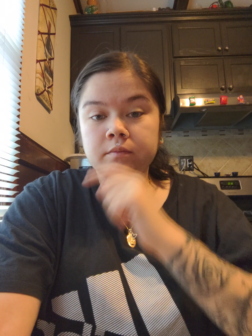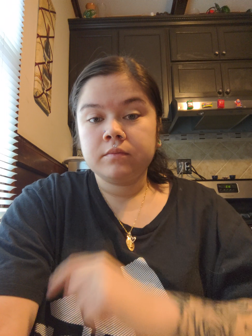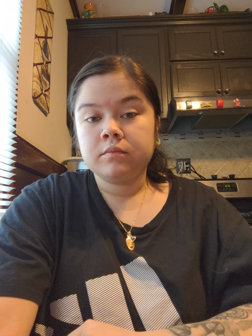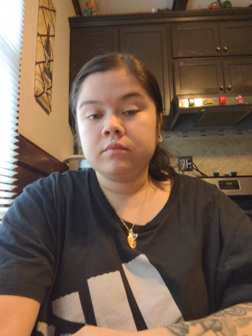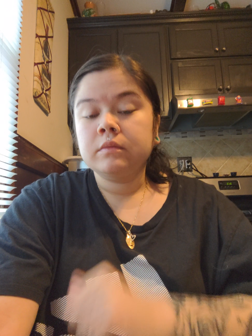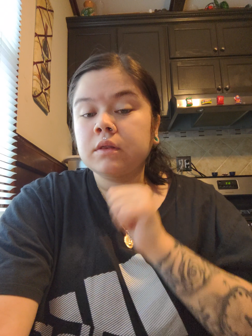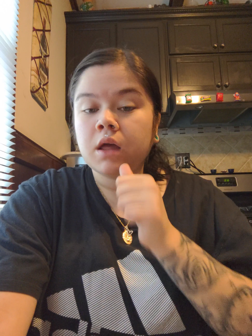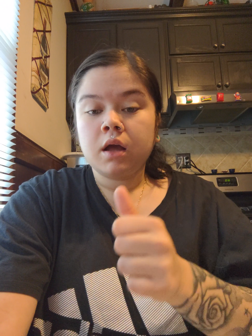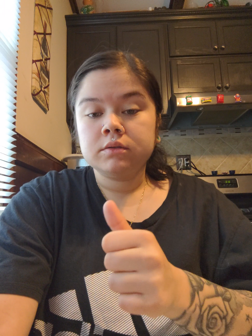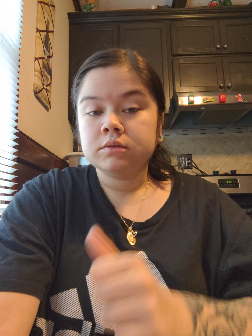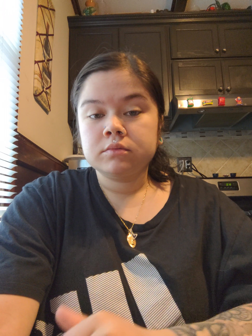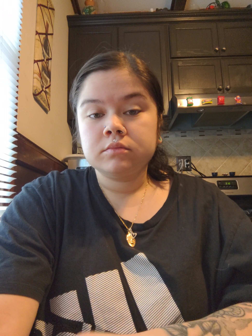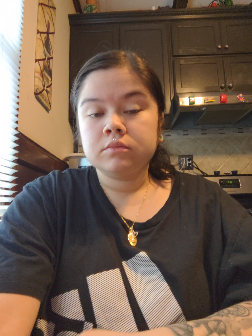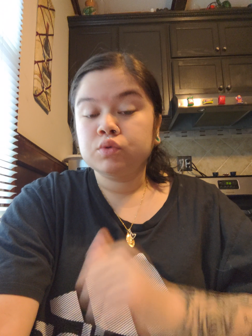not